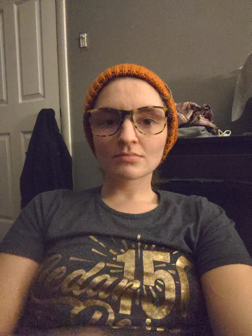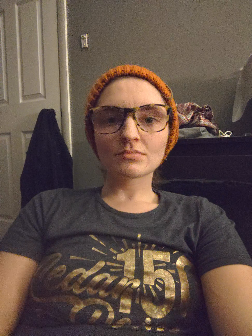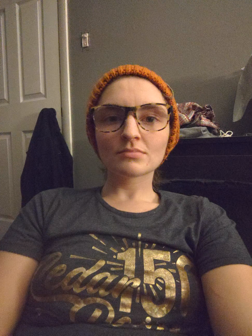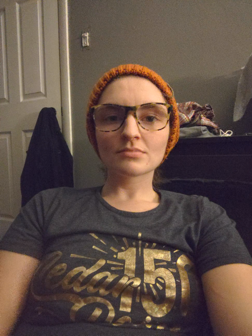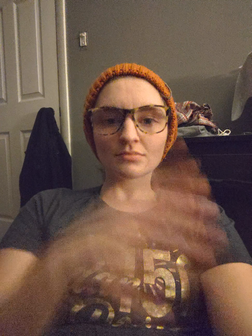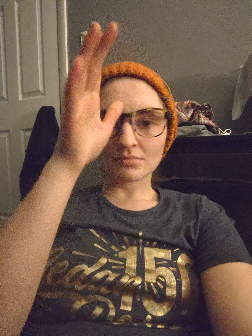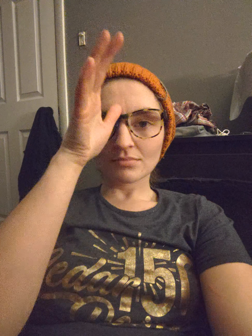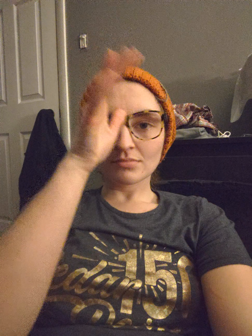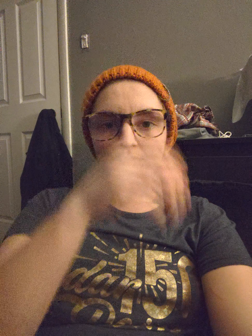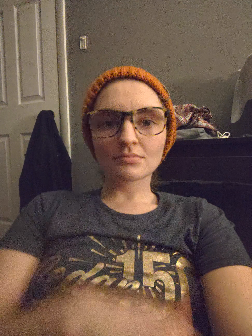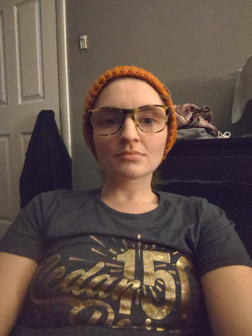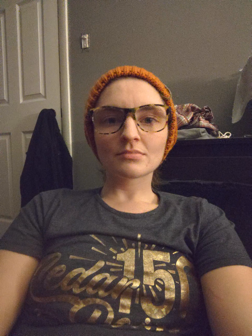dad